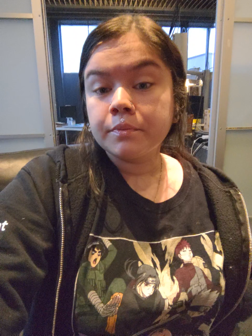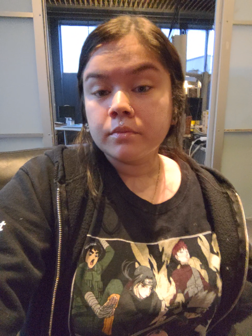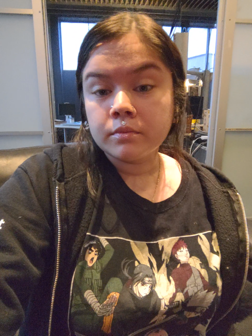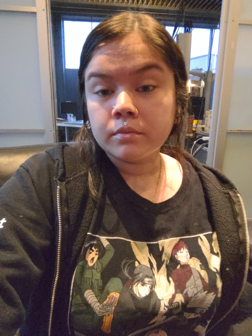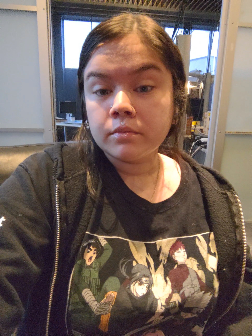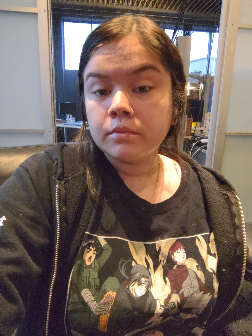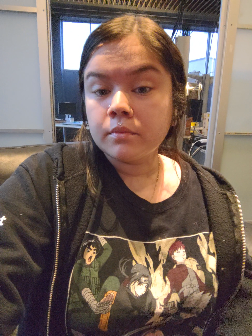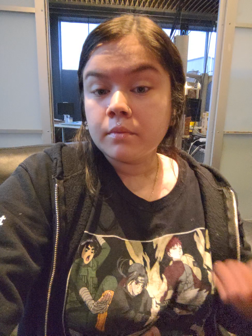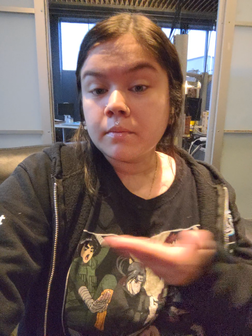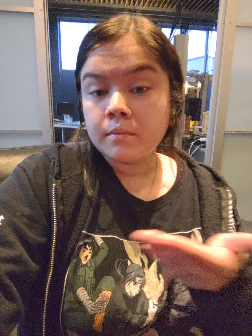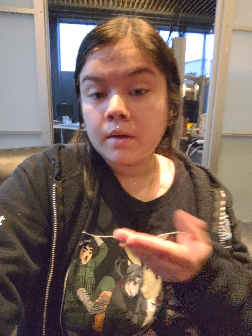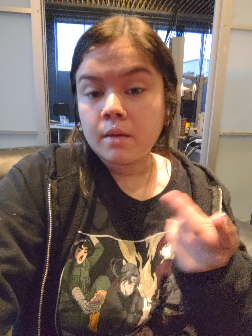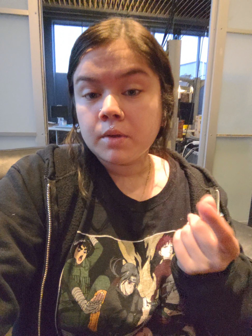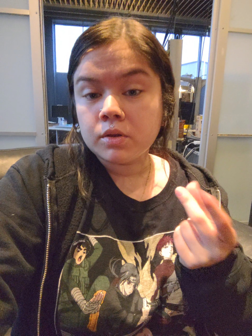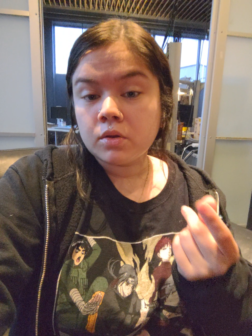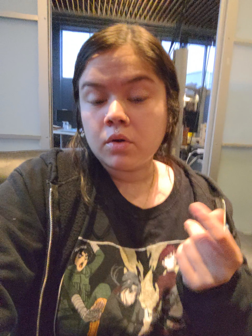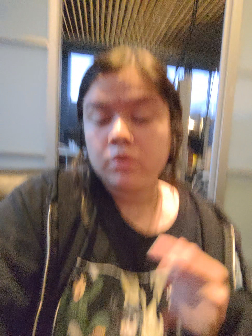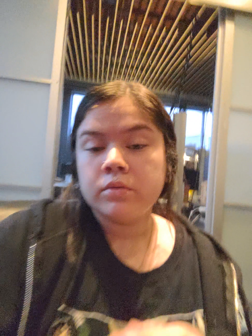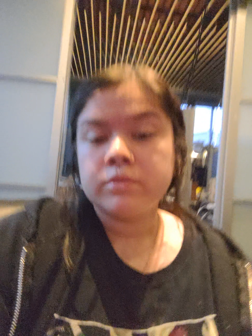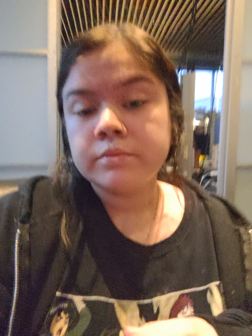puppy